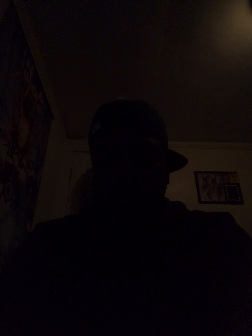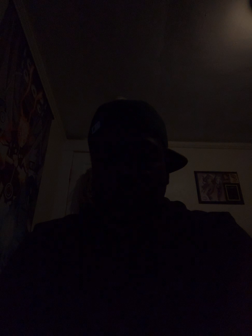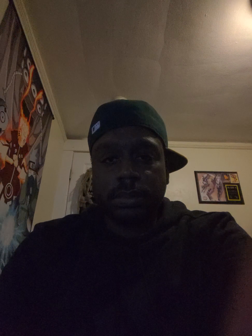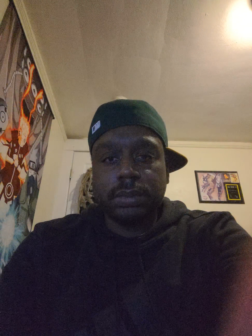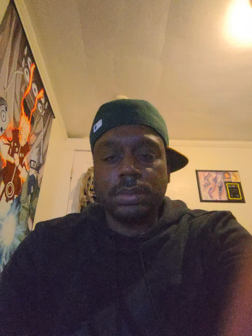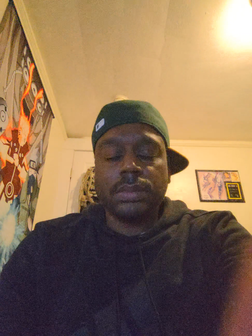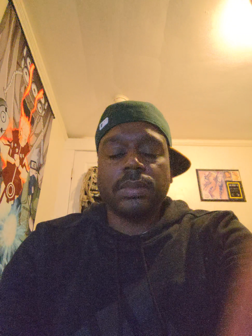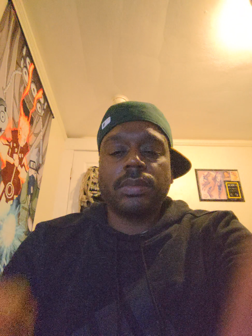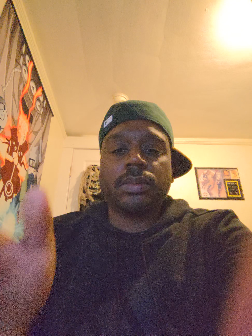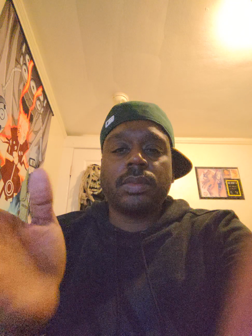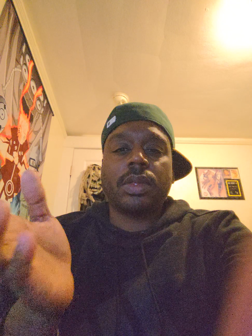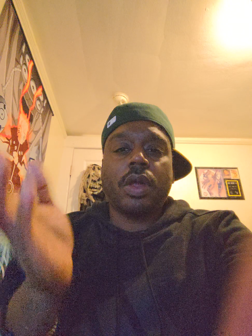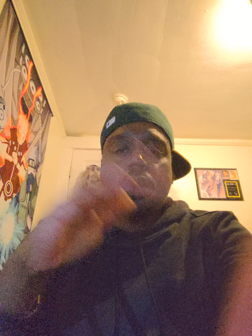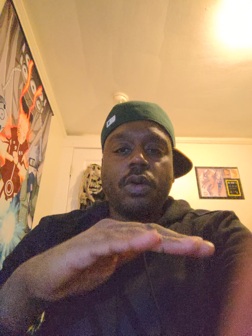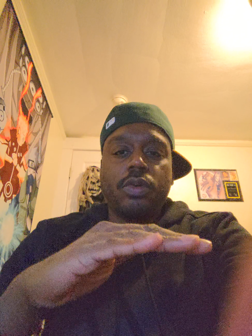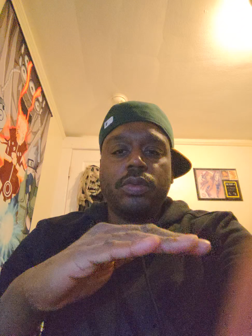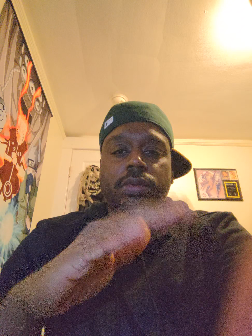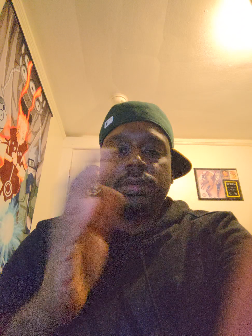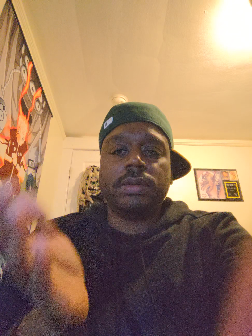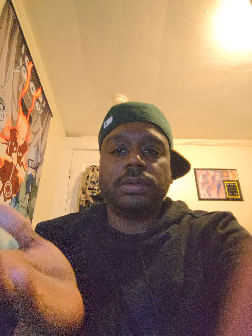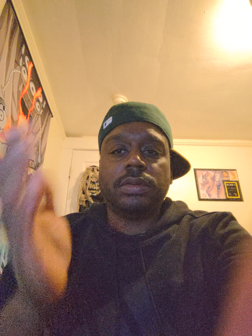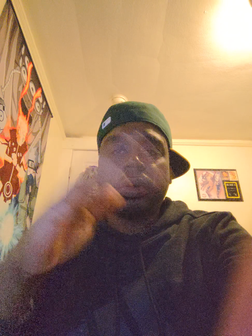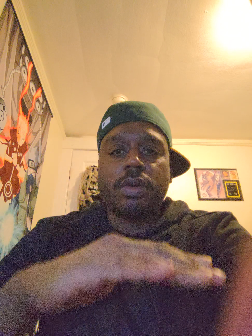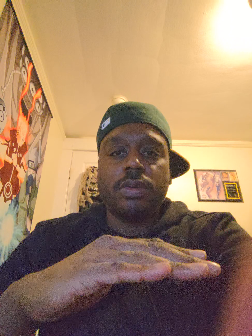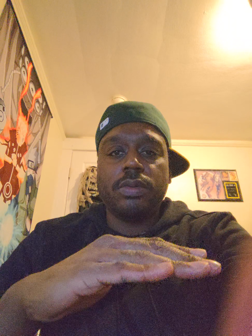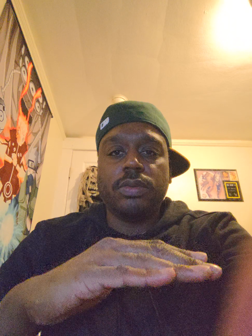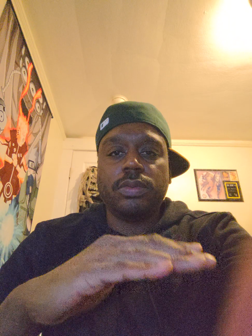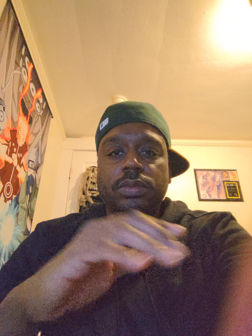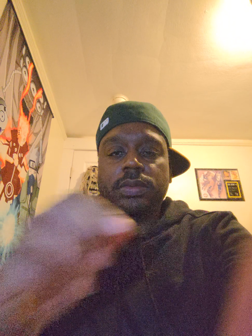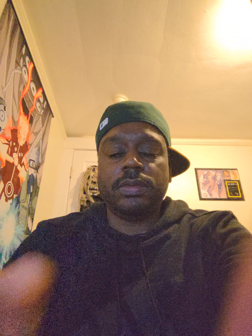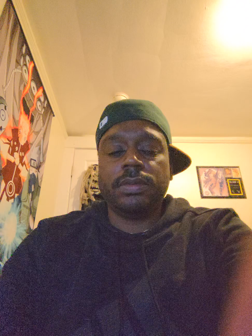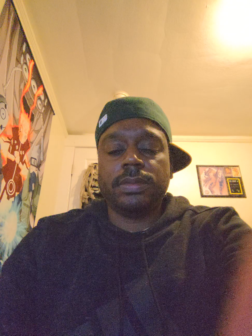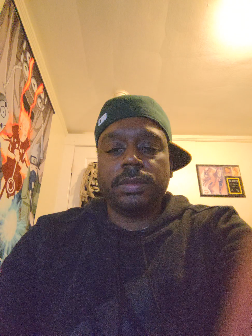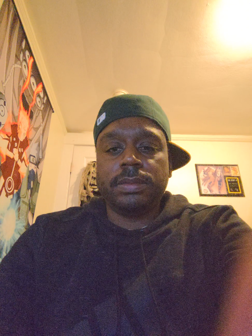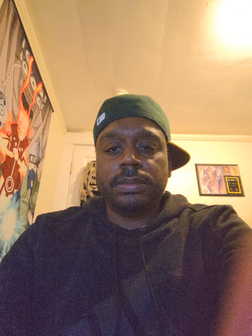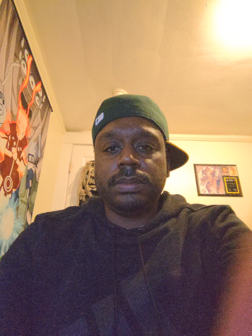on